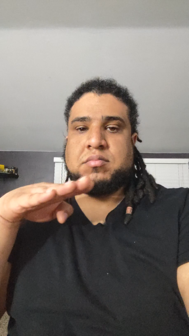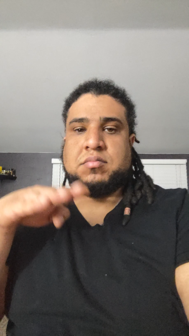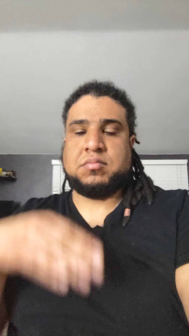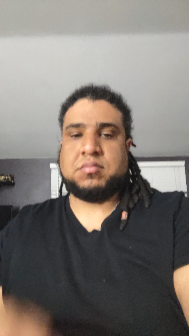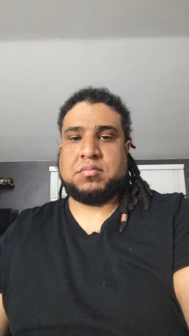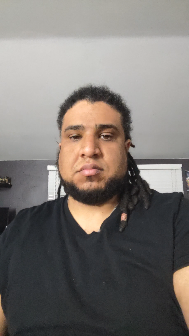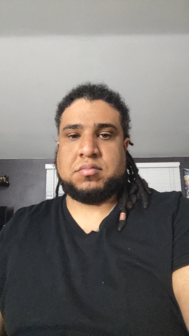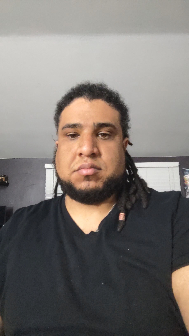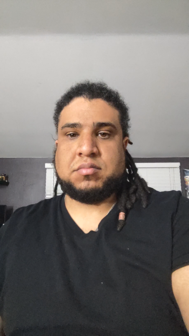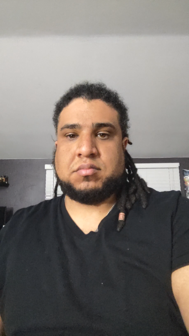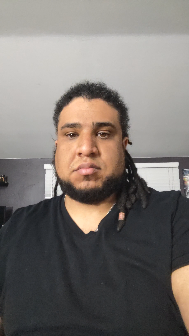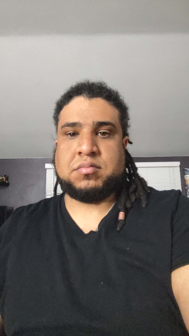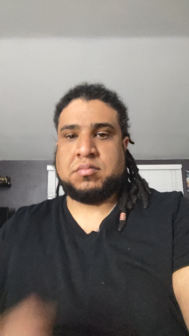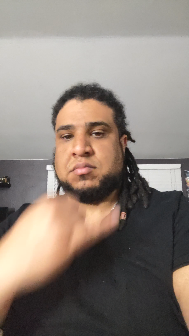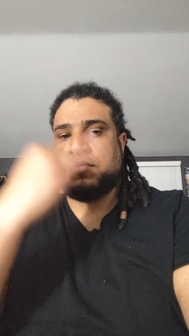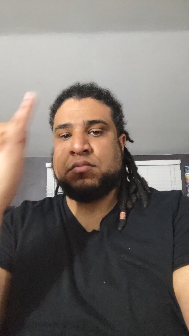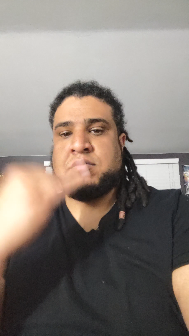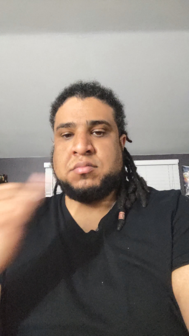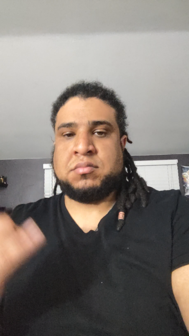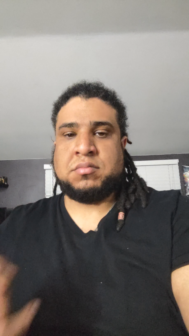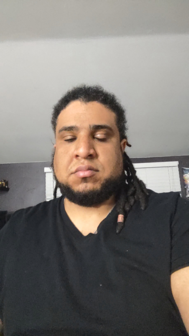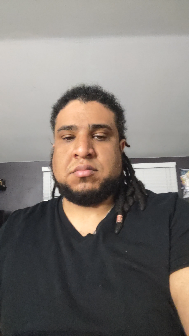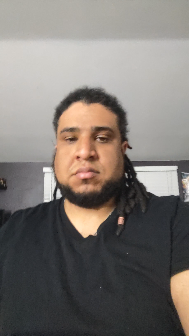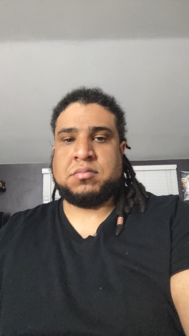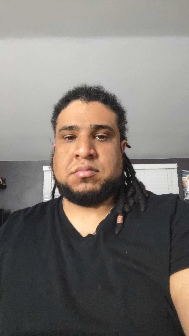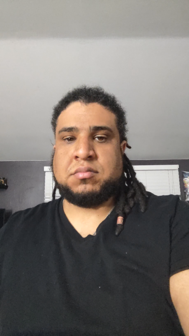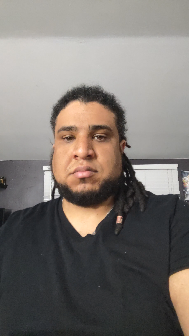draw